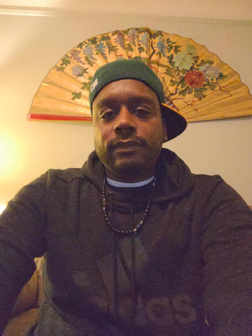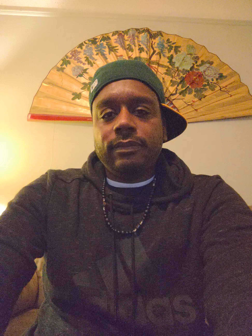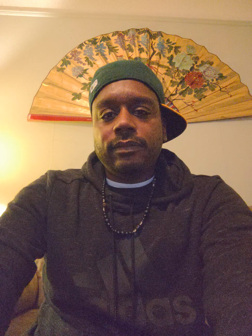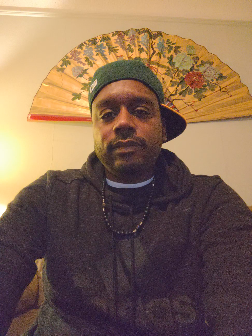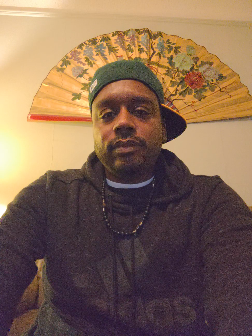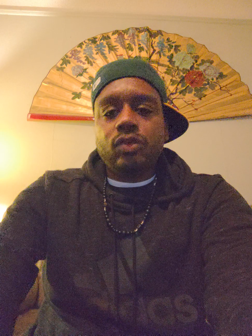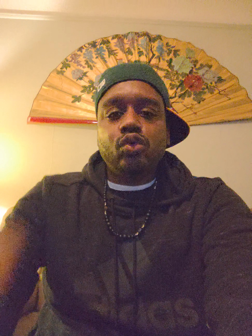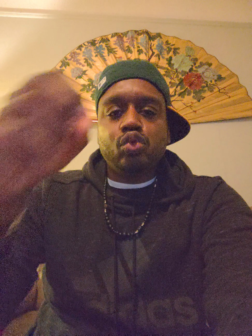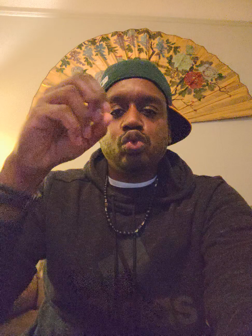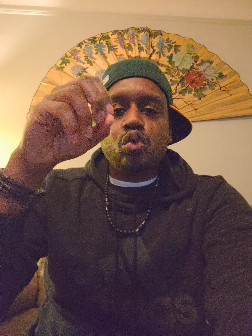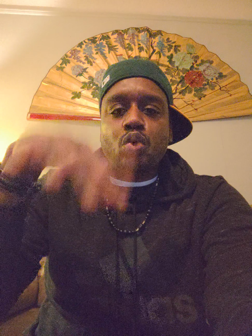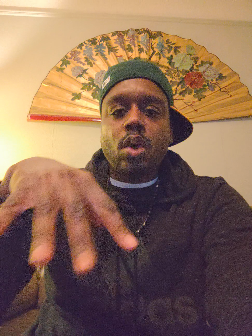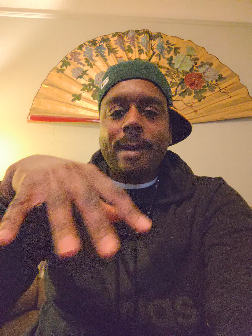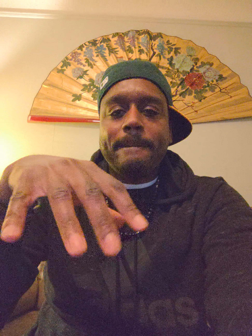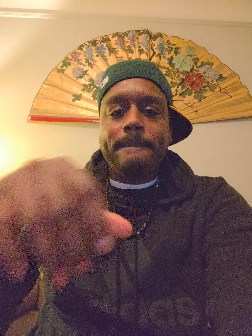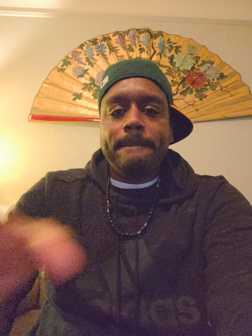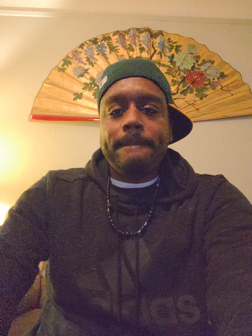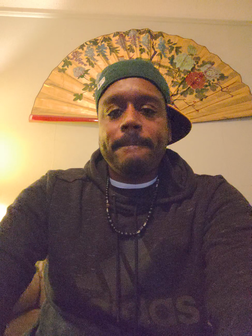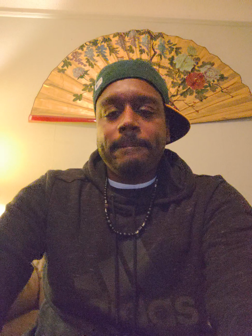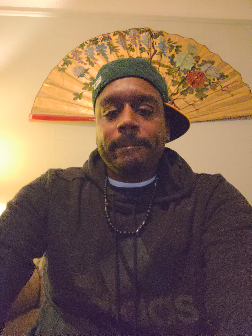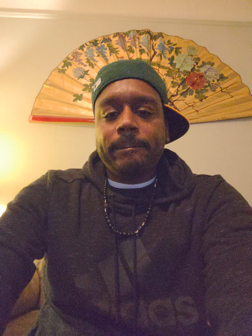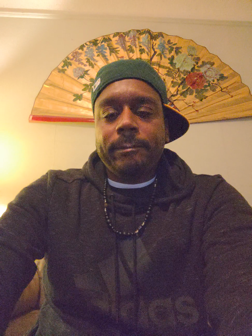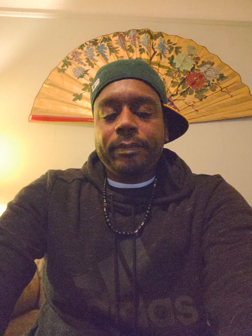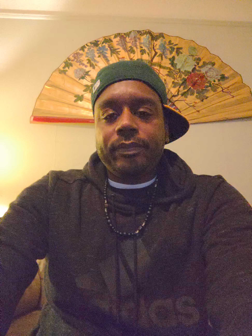drop